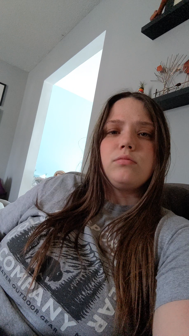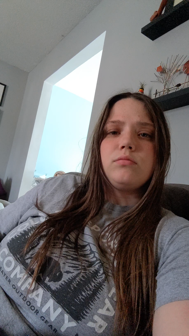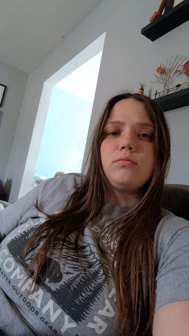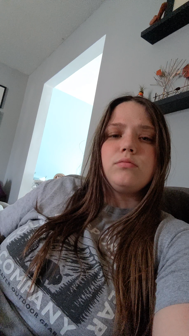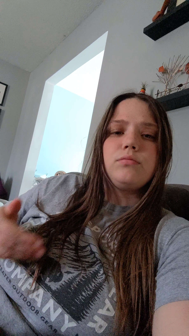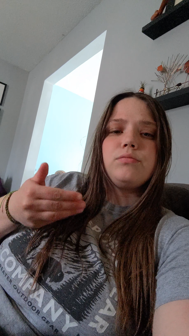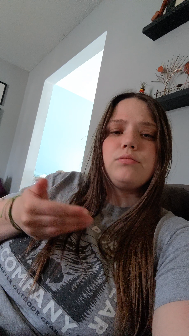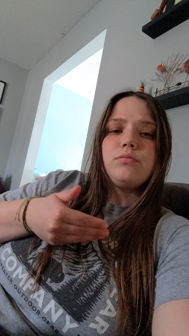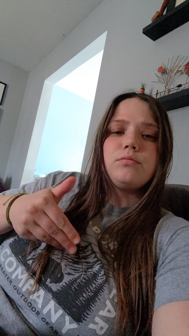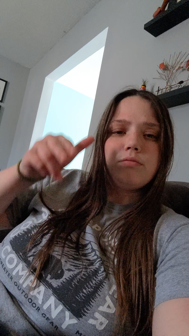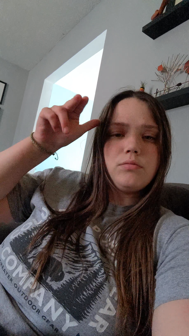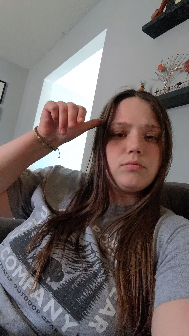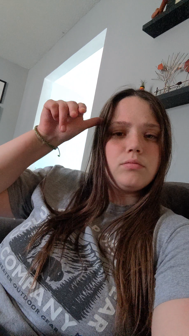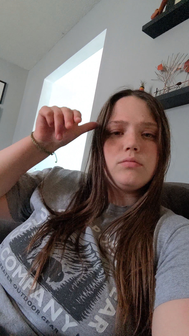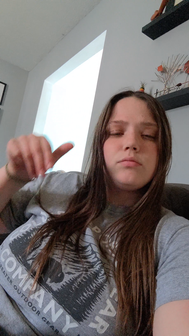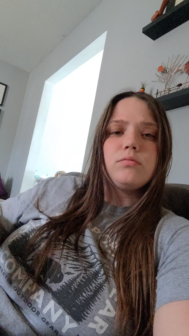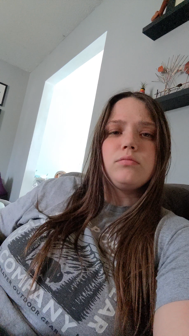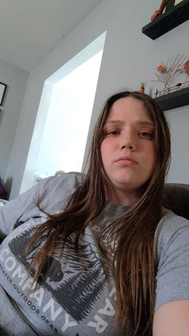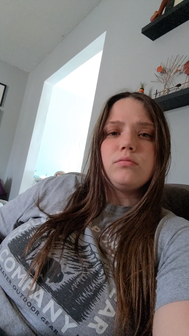pony